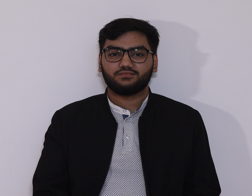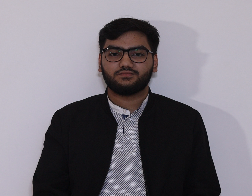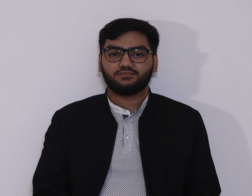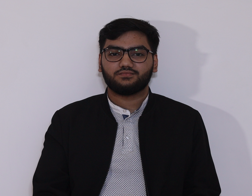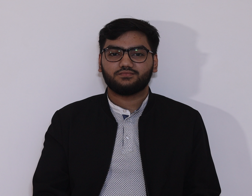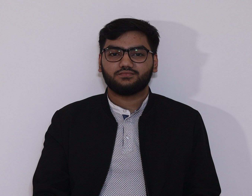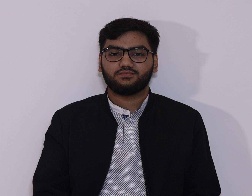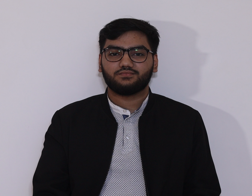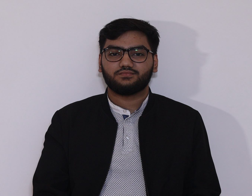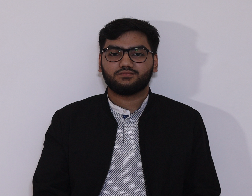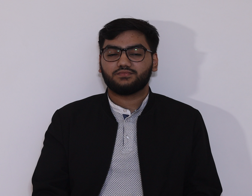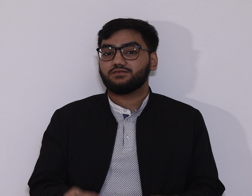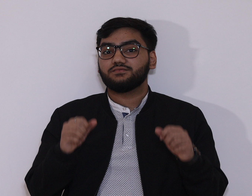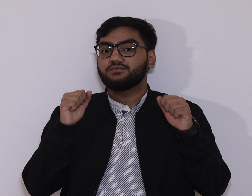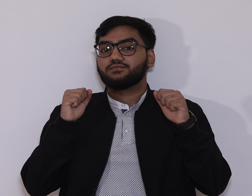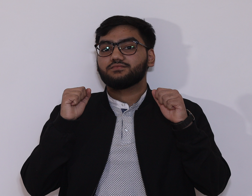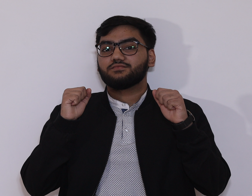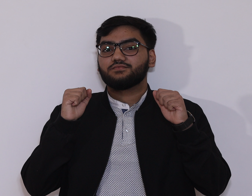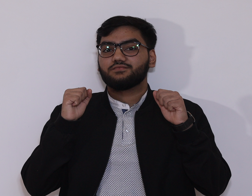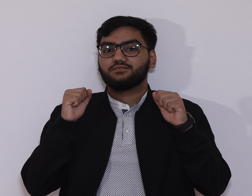scared